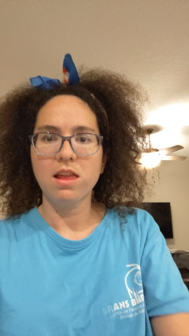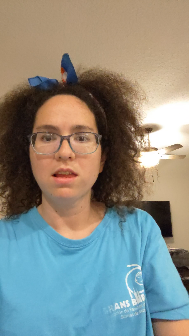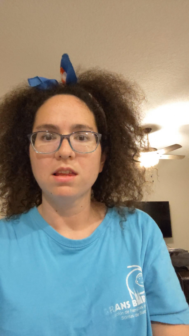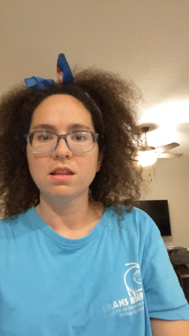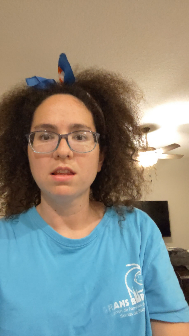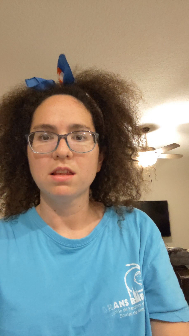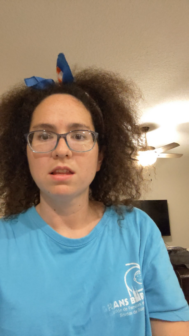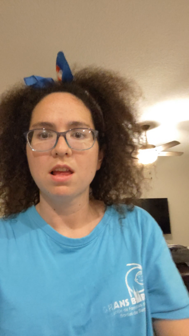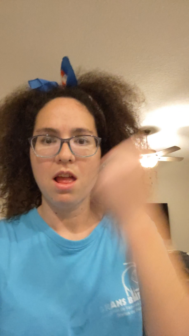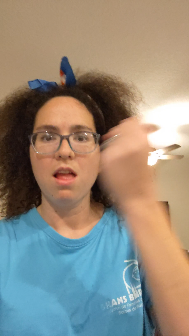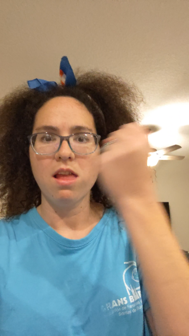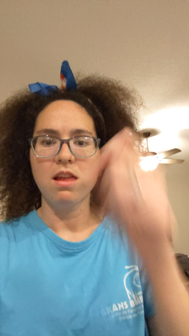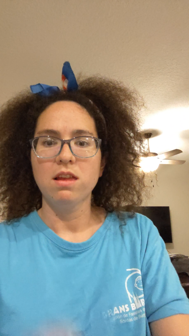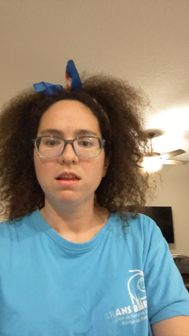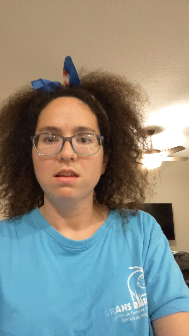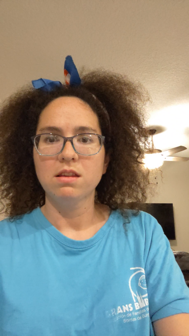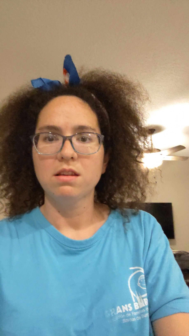hold